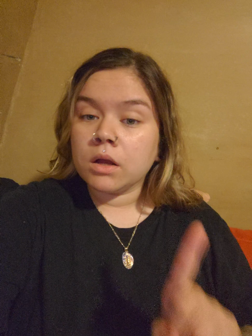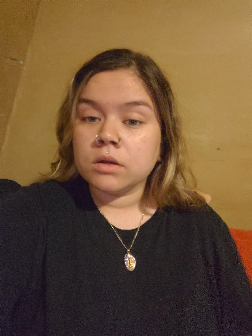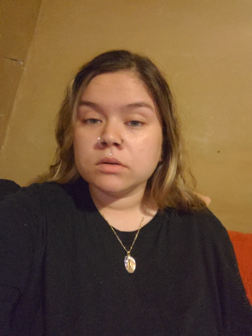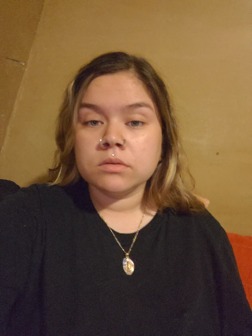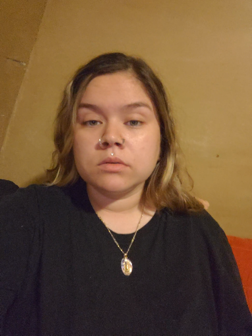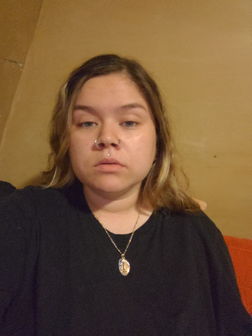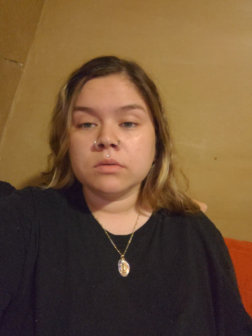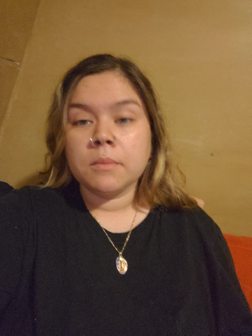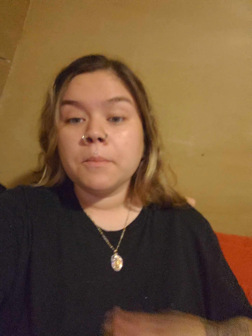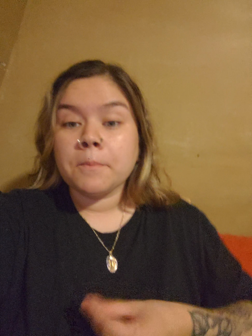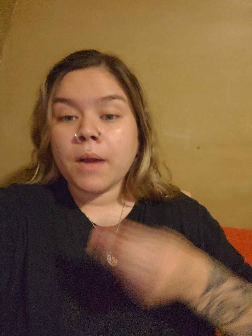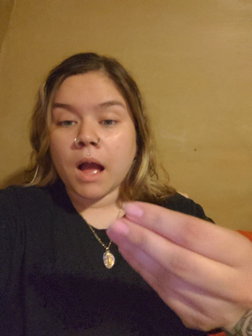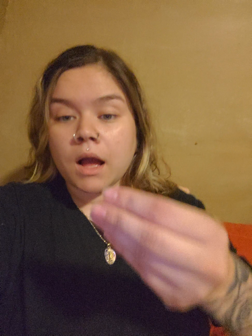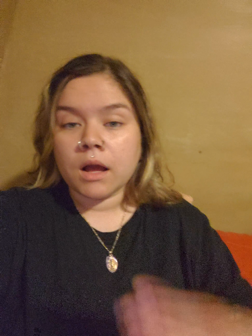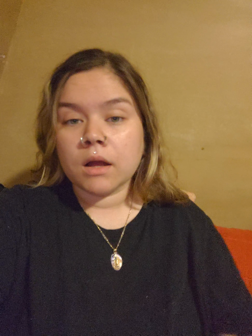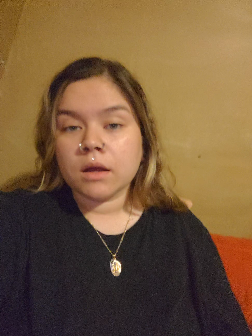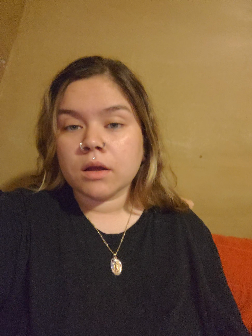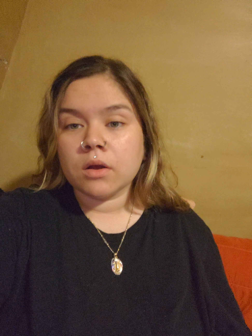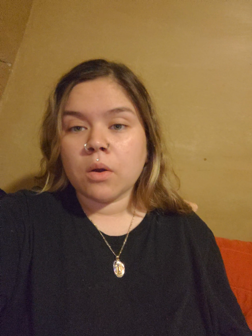buy